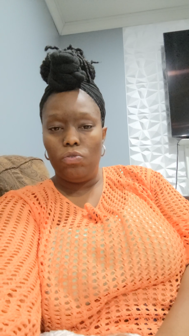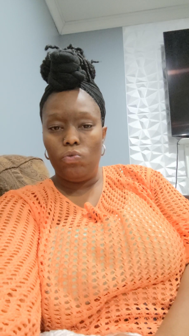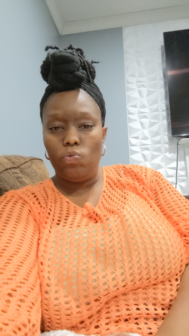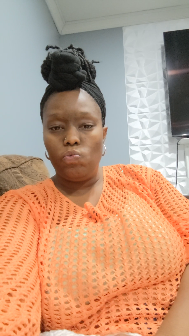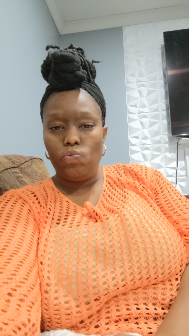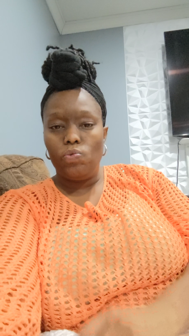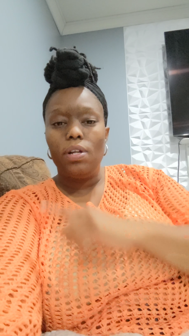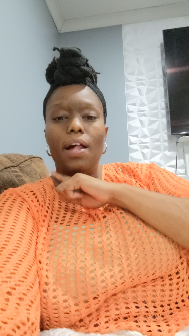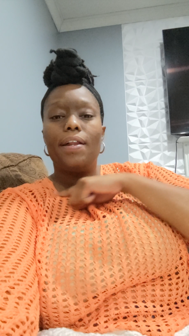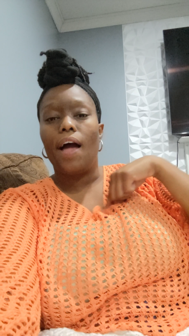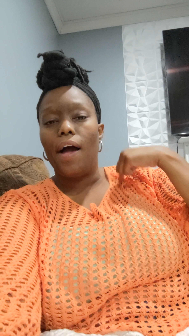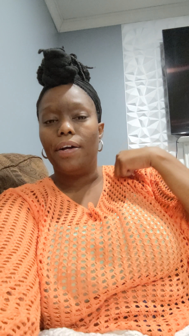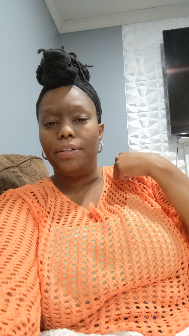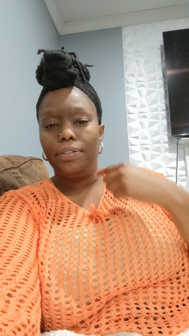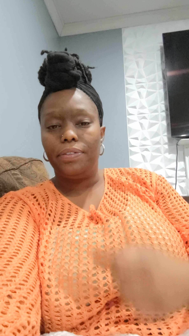necklace